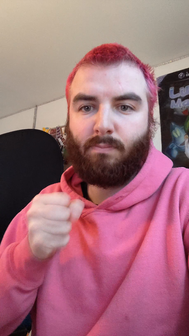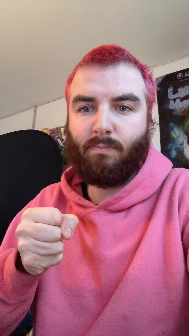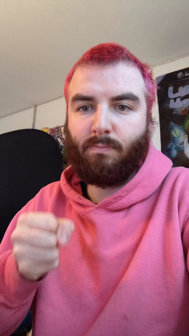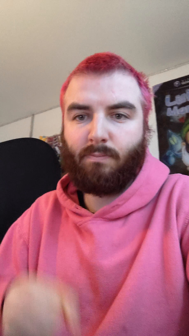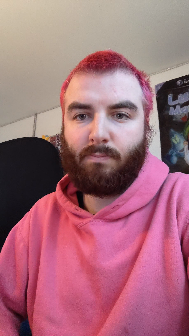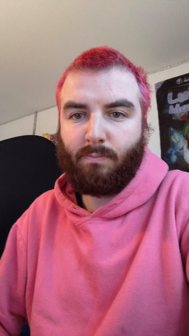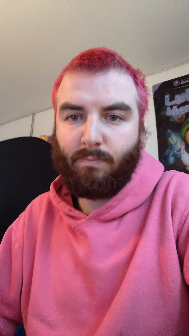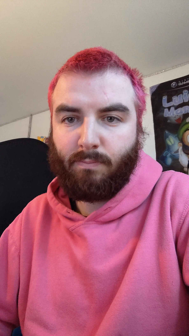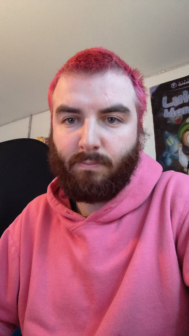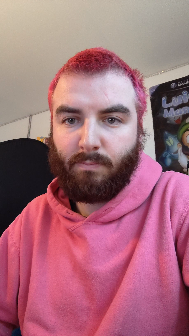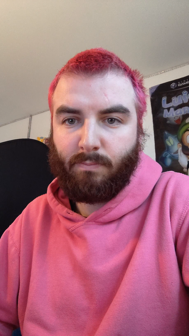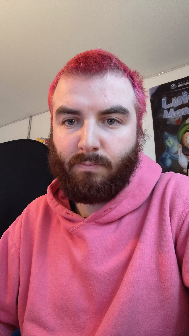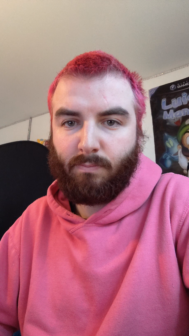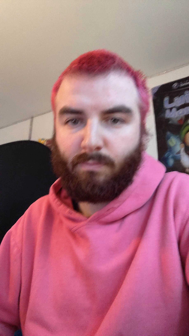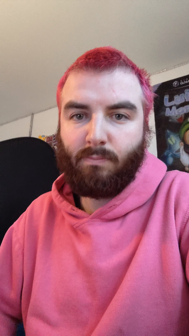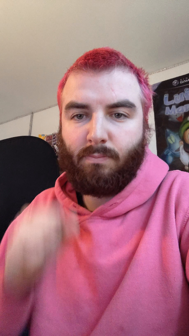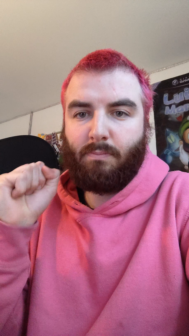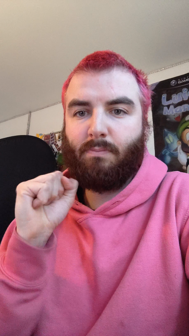cold